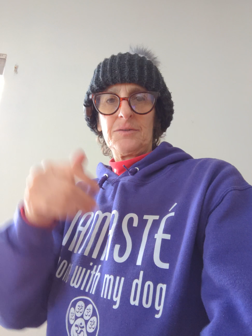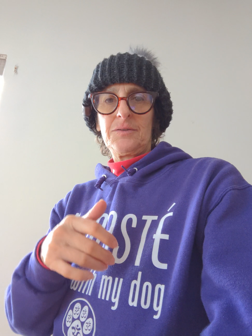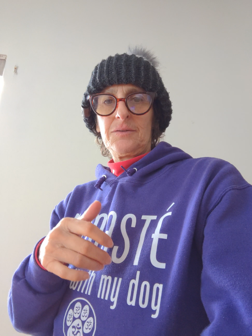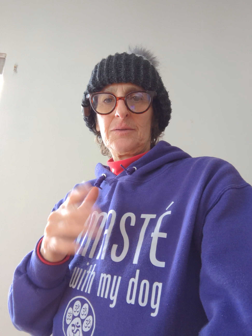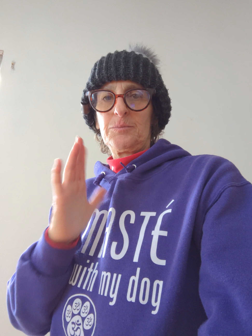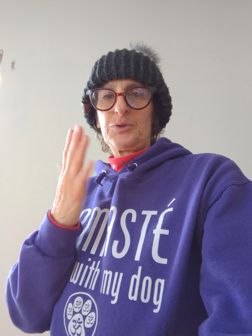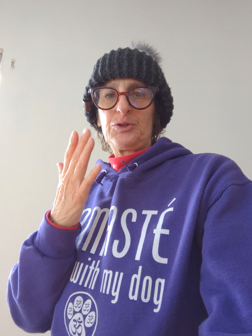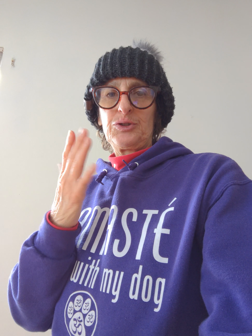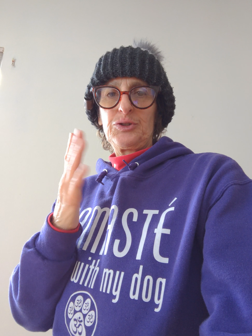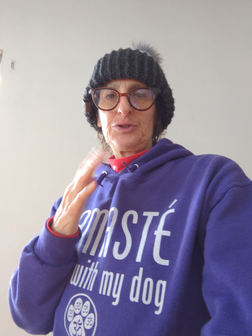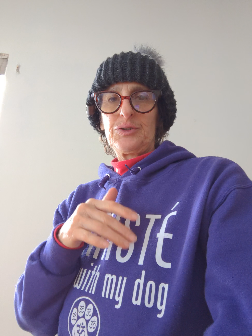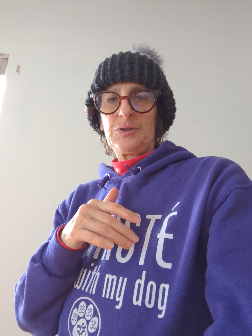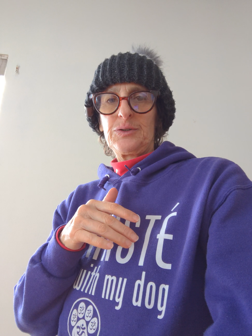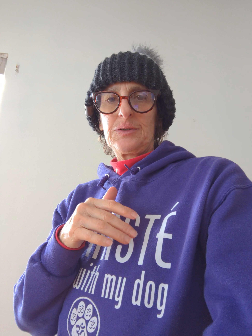book